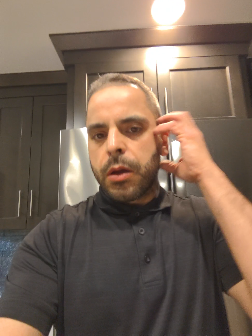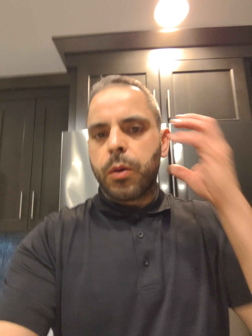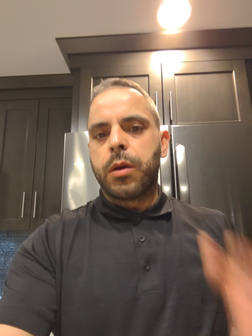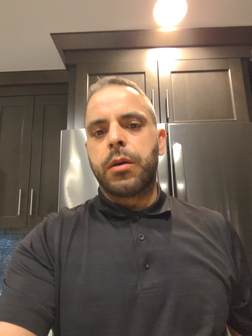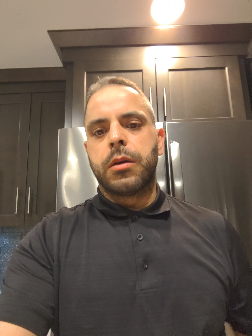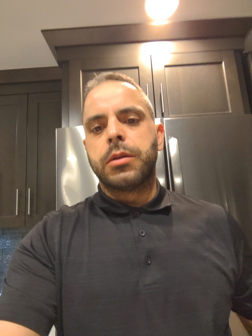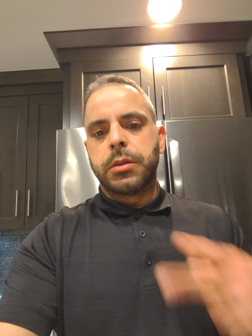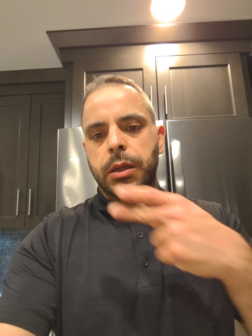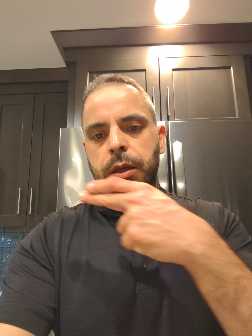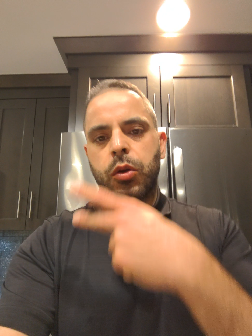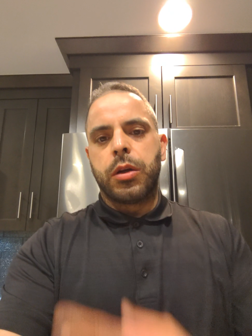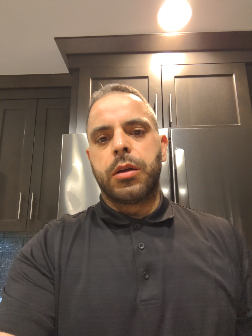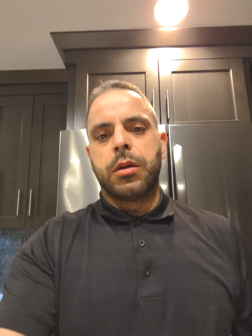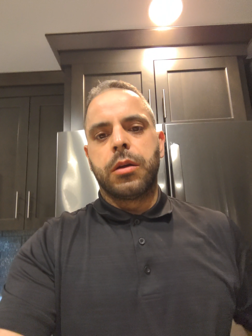scissors